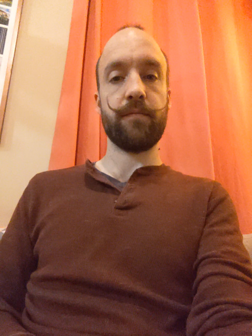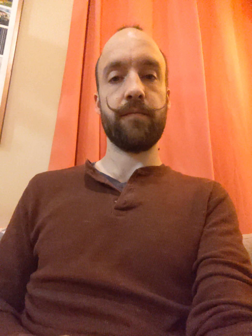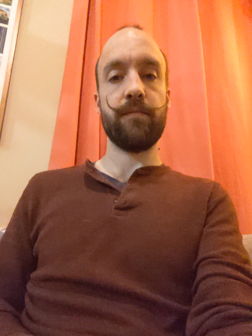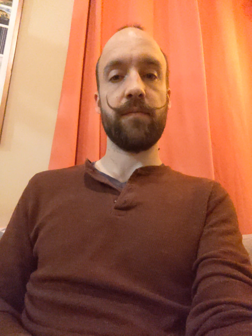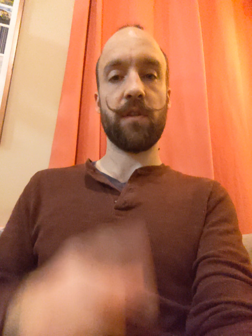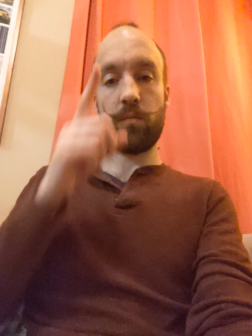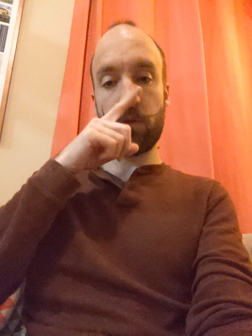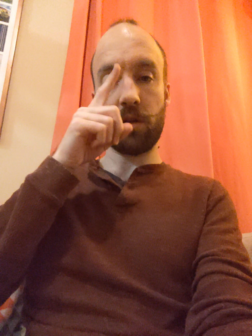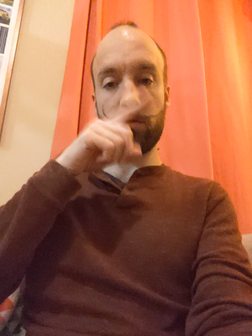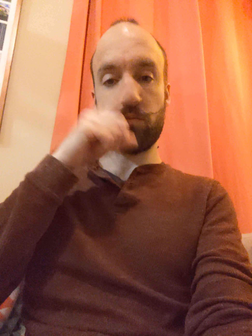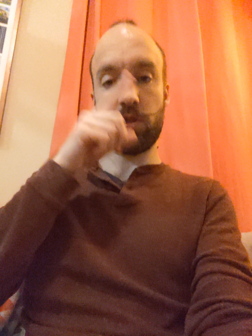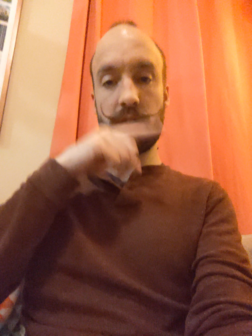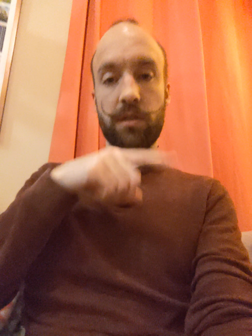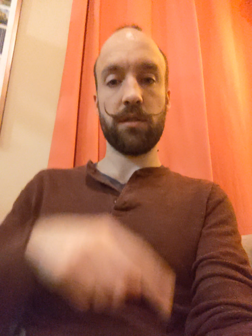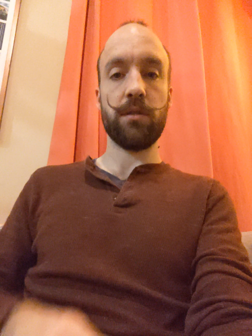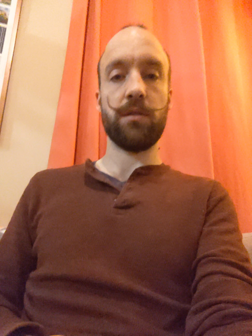mouse